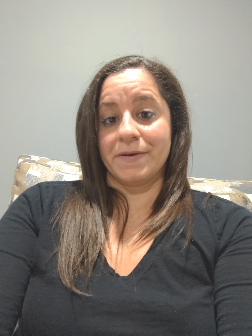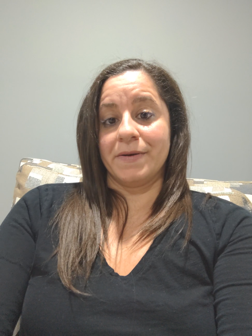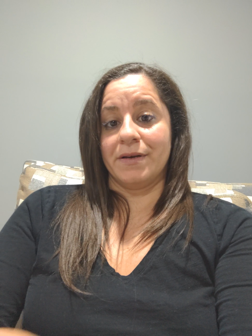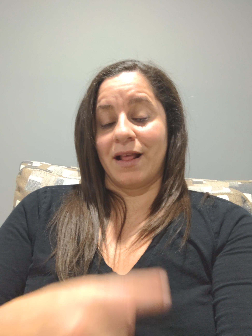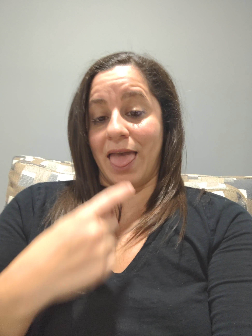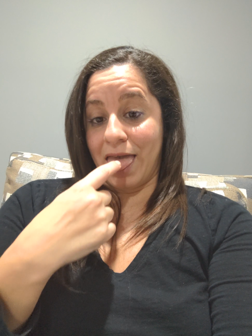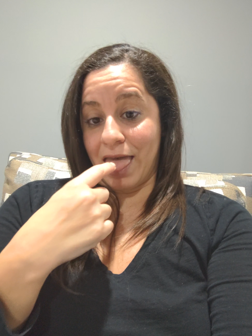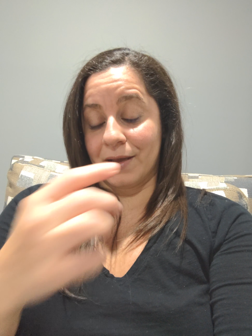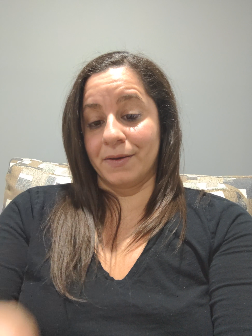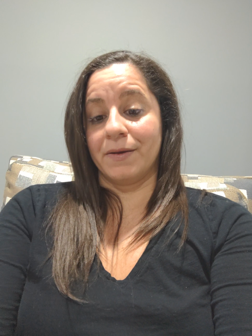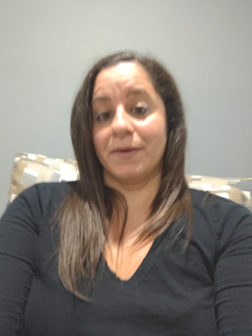tongue